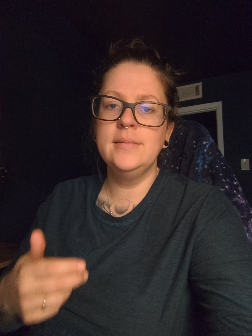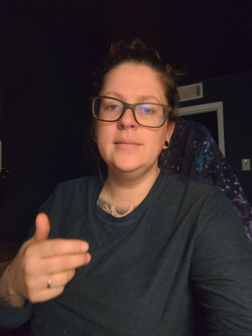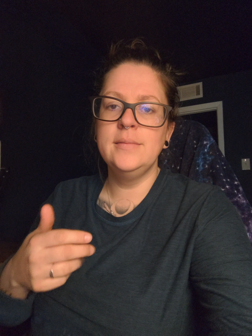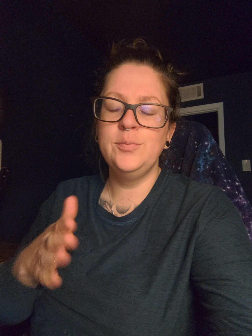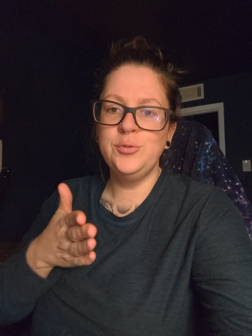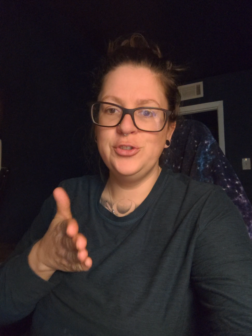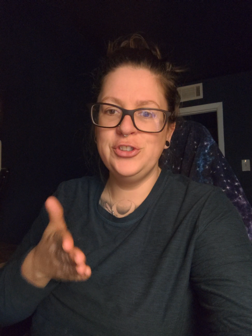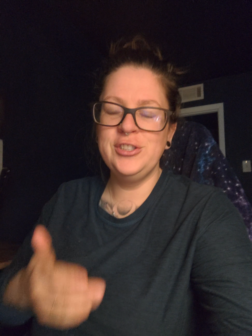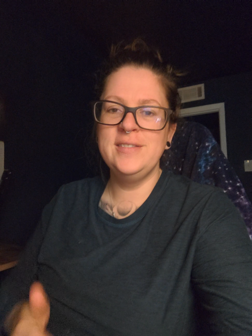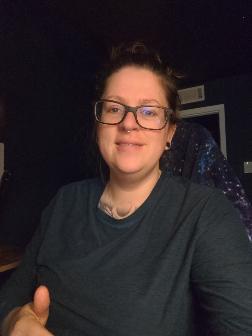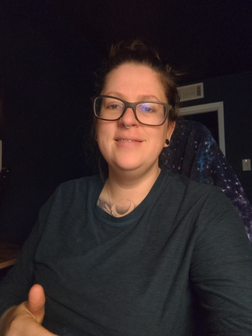book